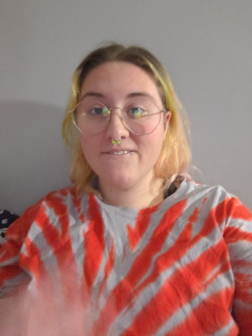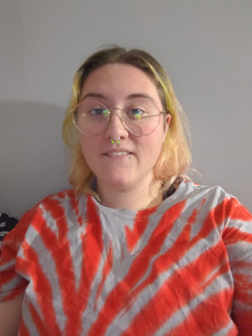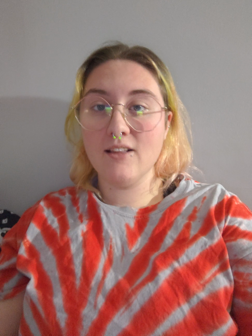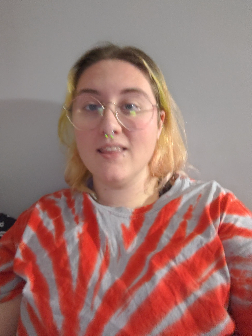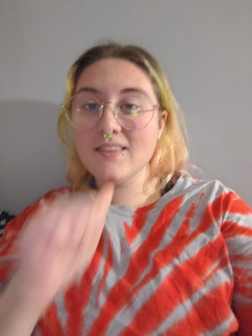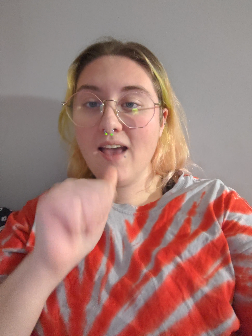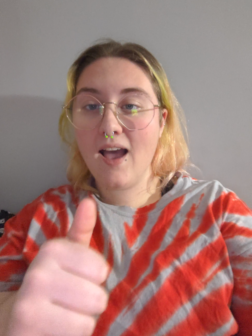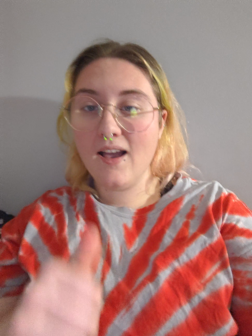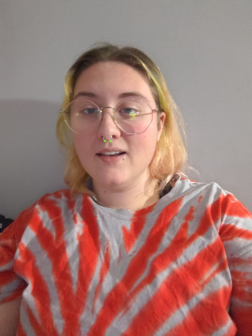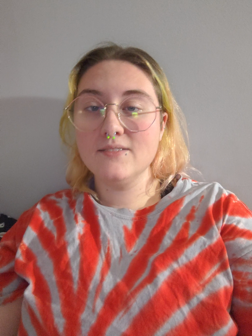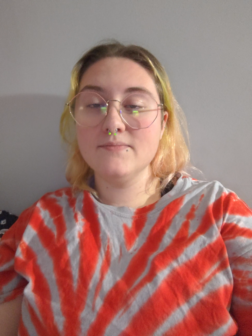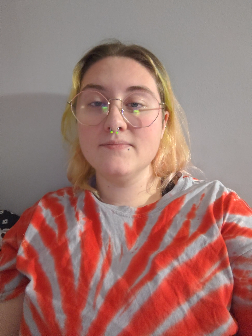not